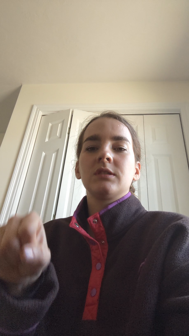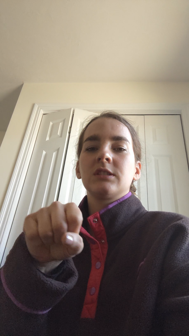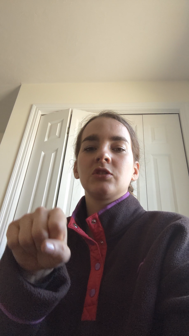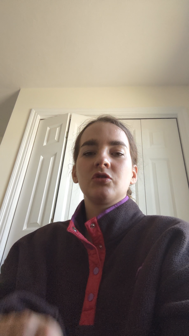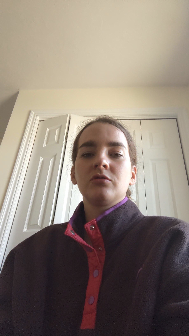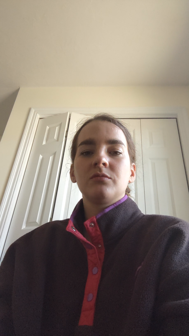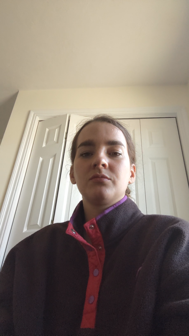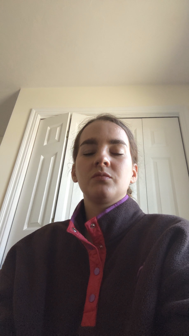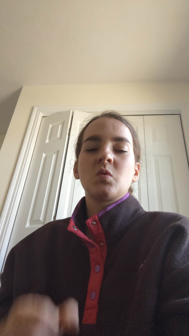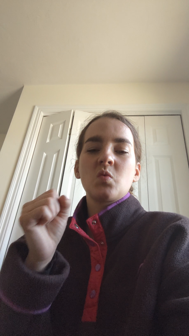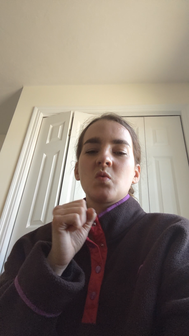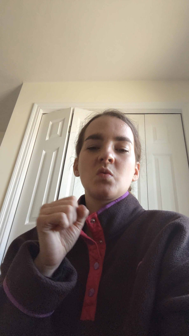cold